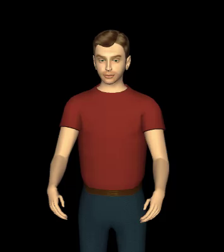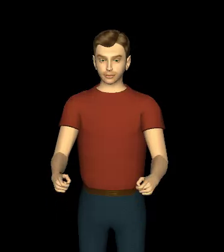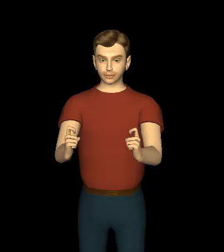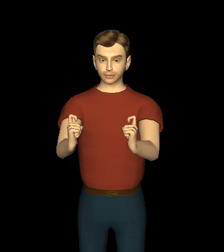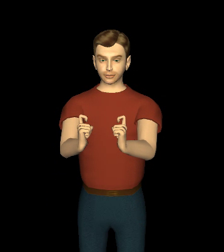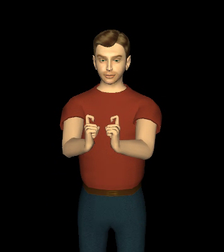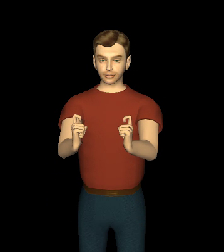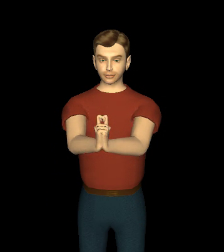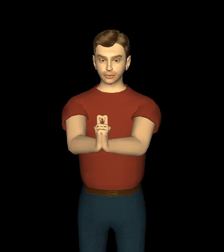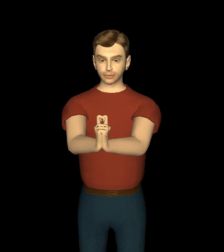كهربائي